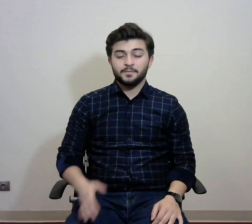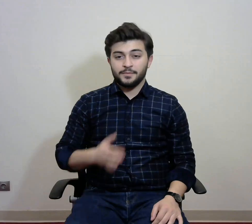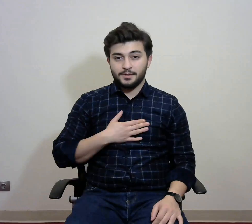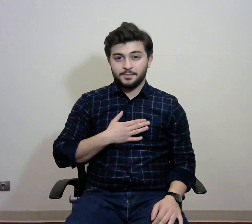mən